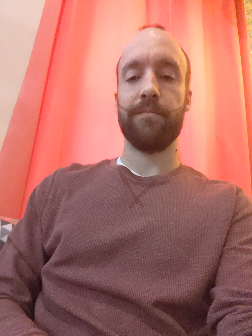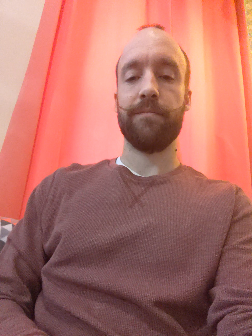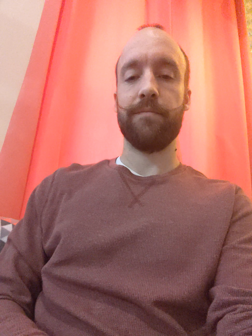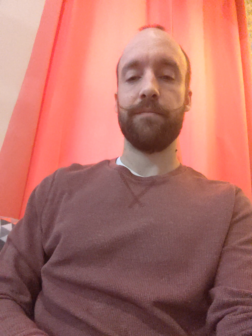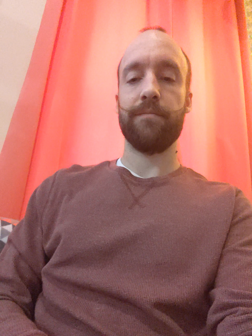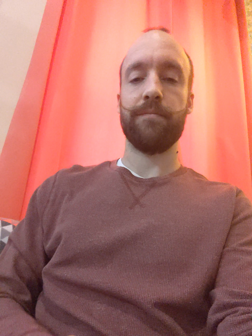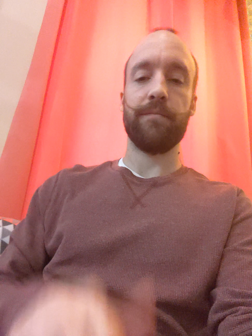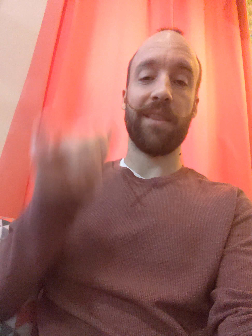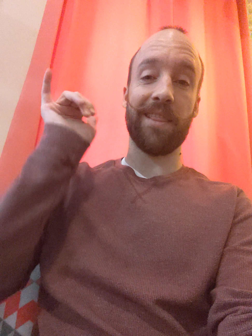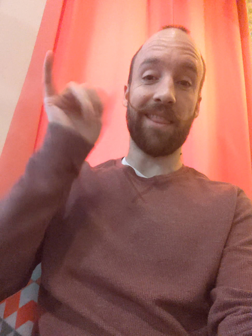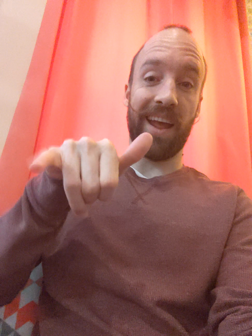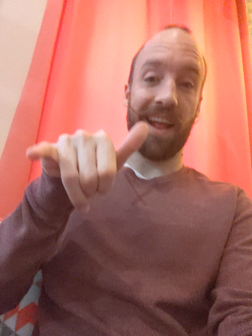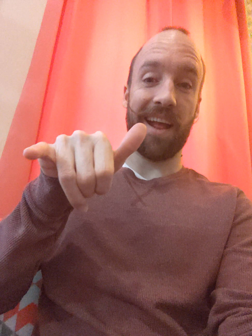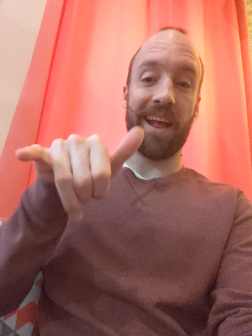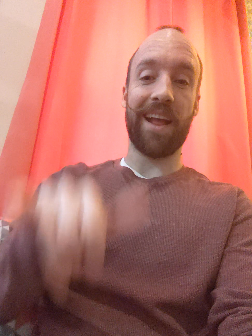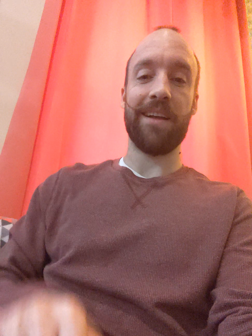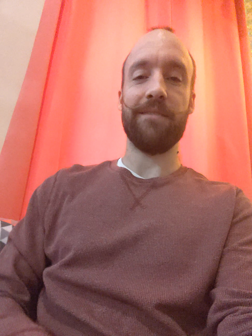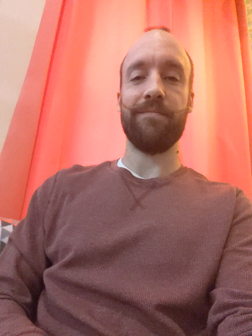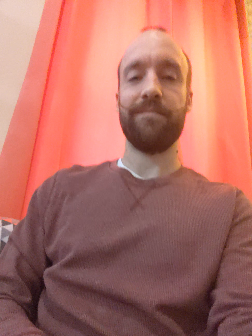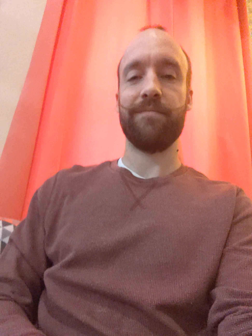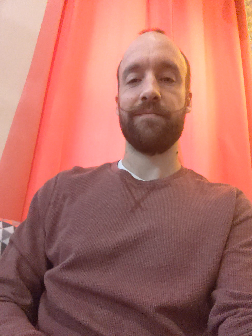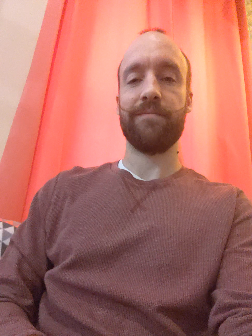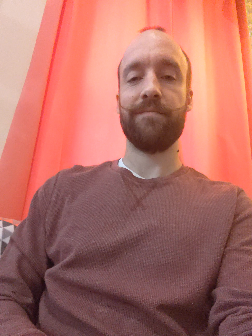that